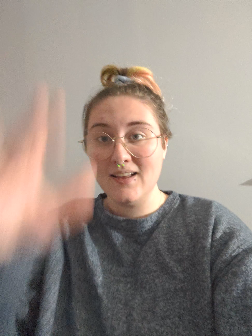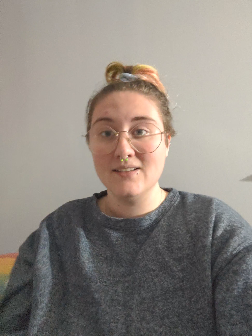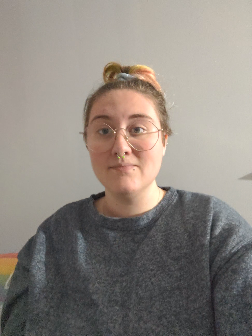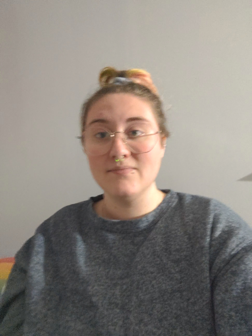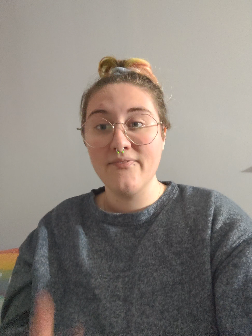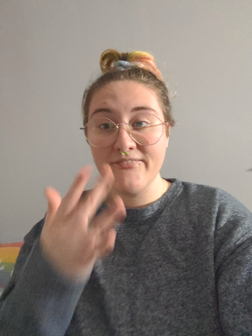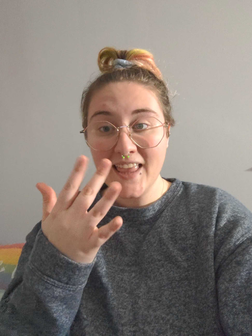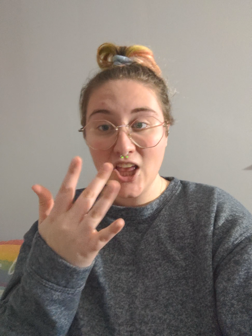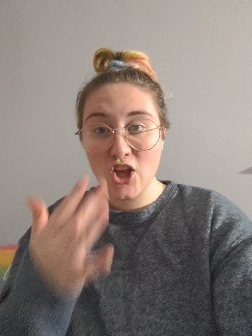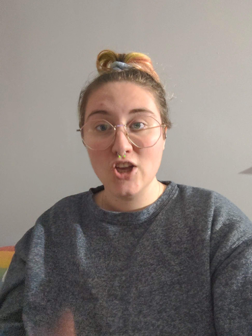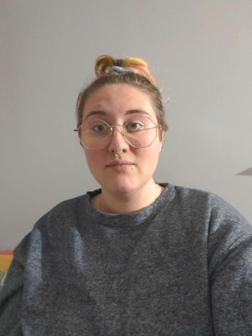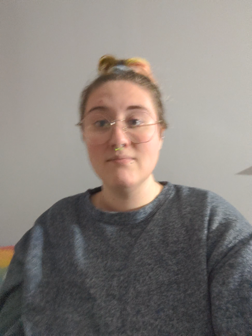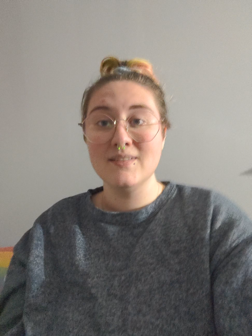finger